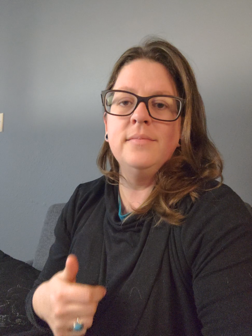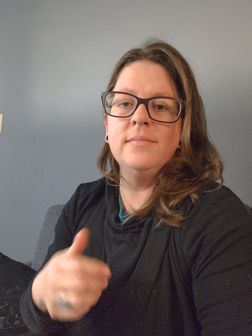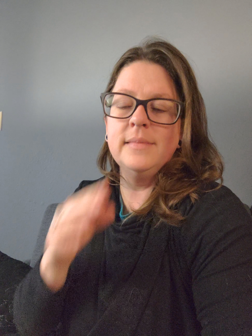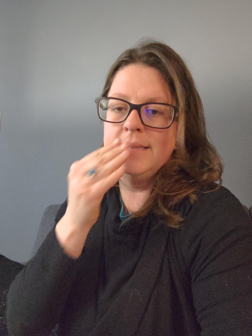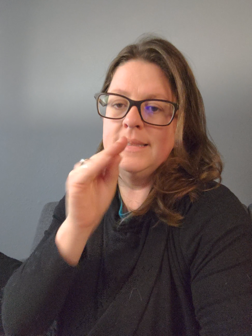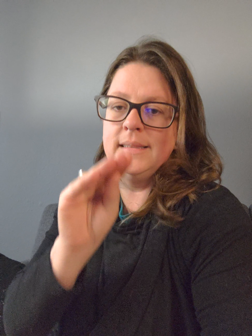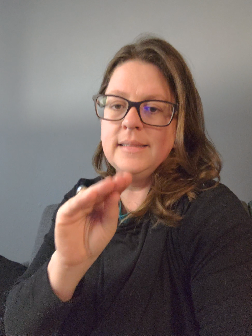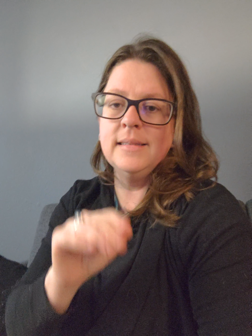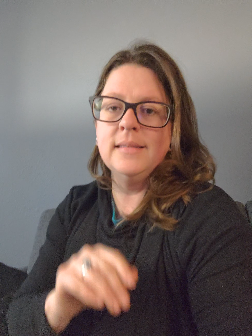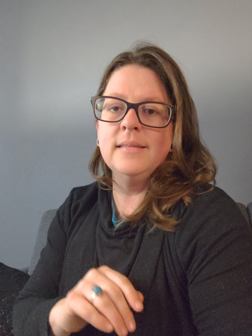kiss